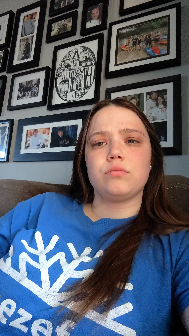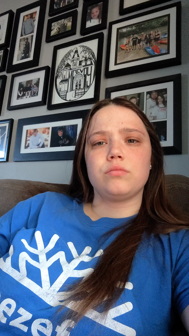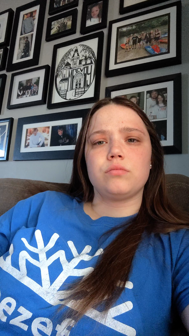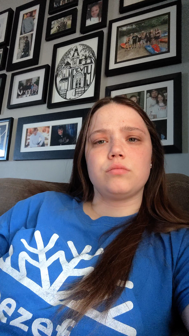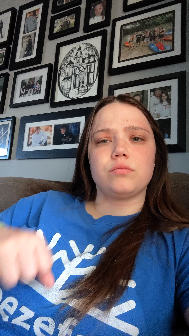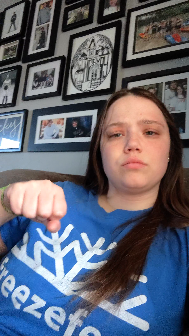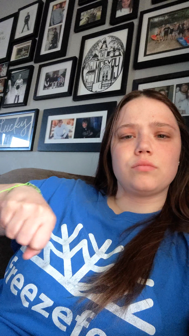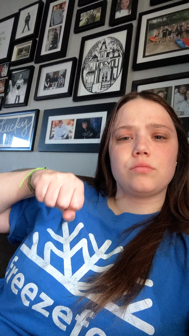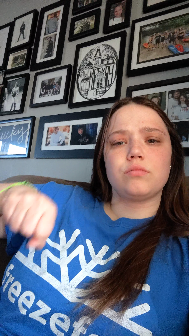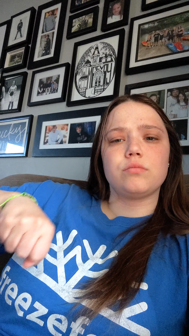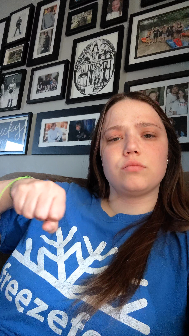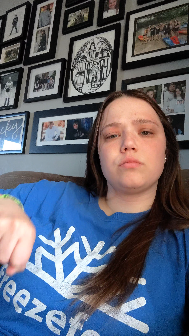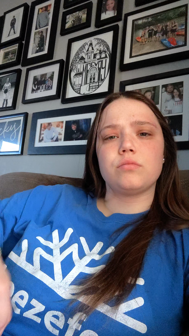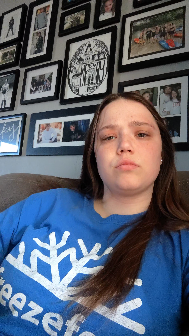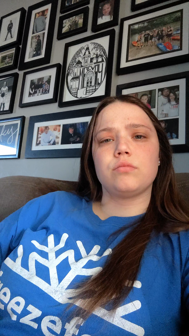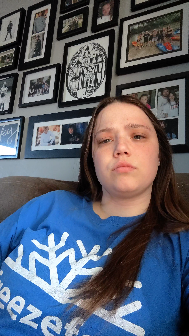bicycle